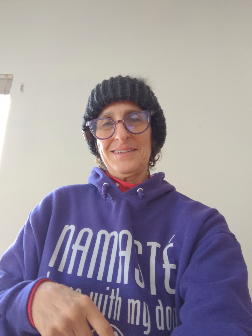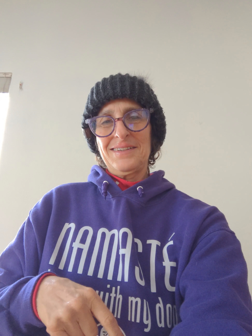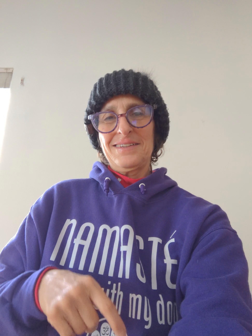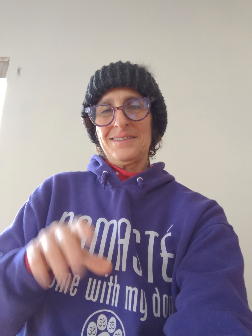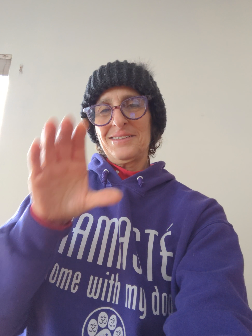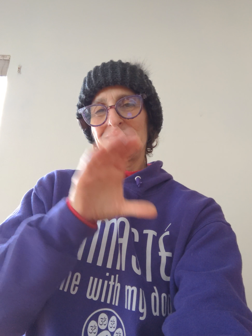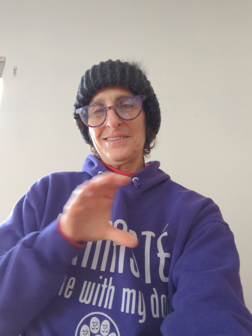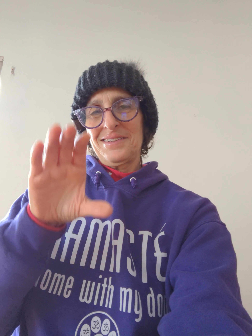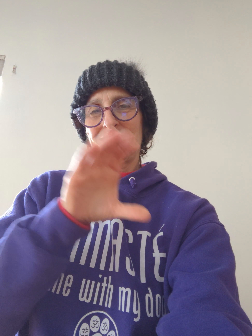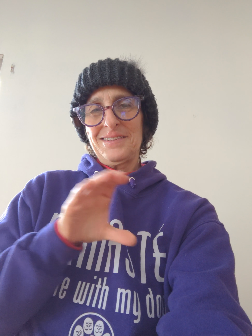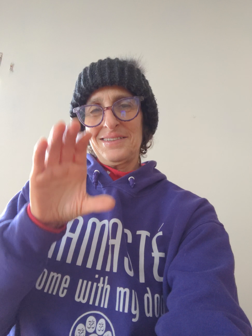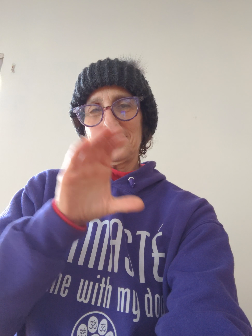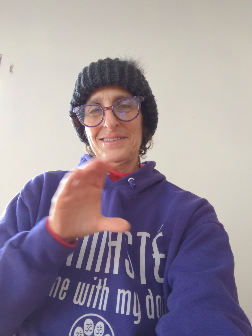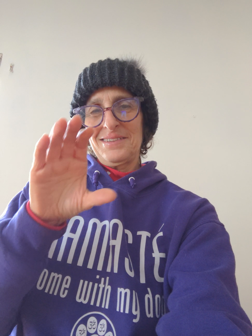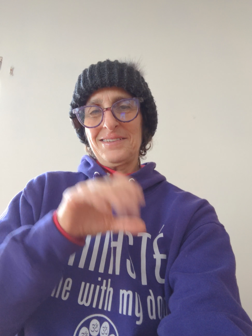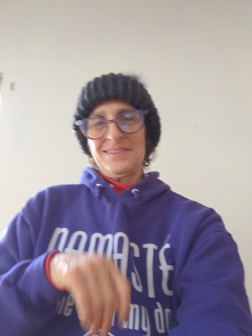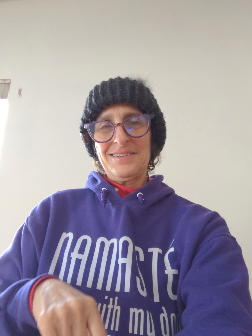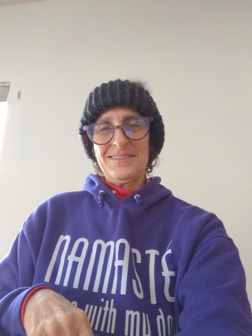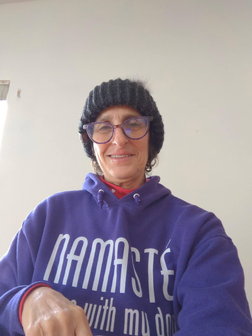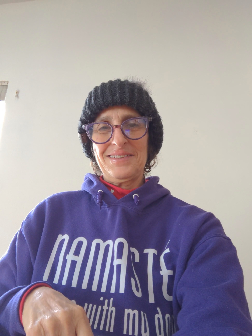chocolate